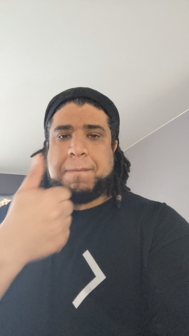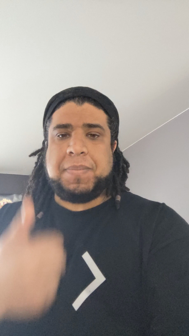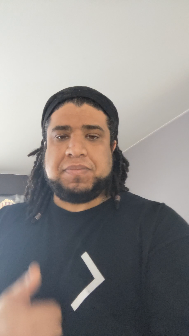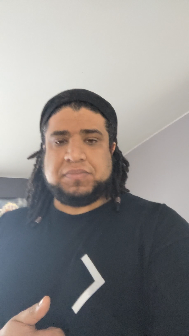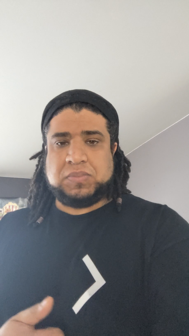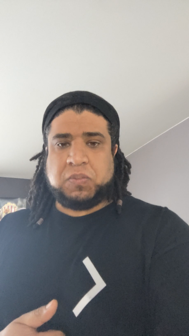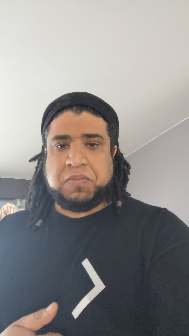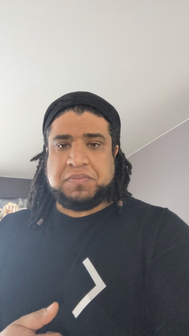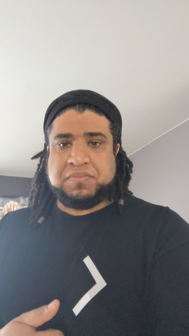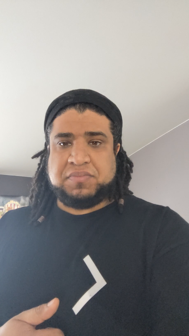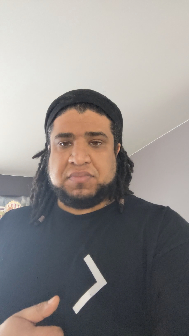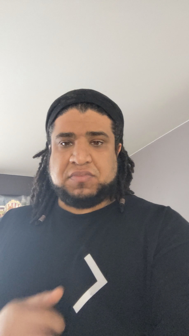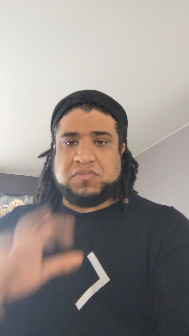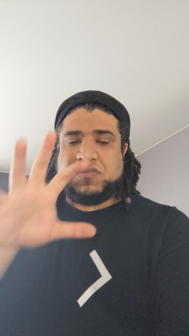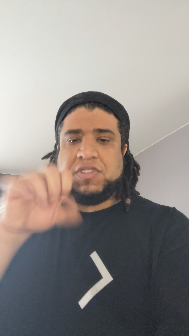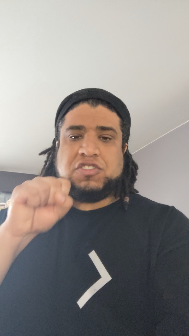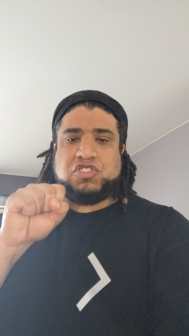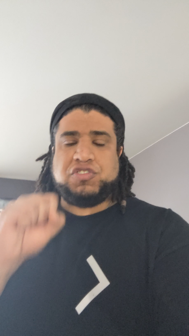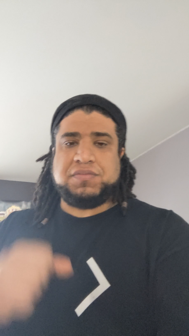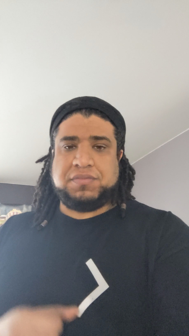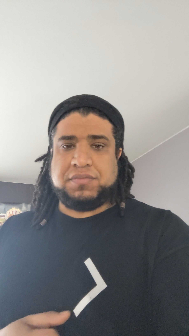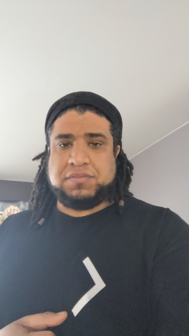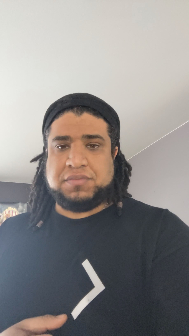catch